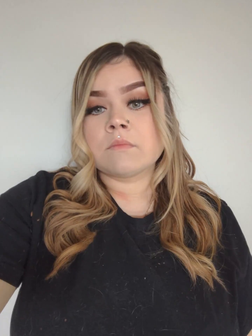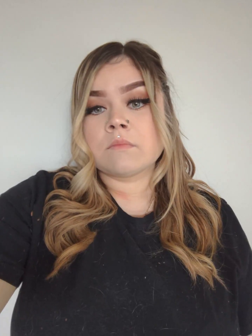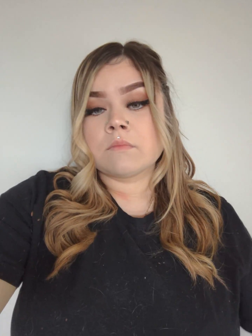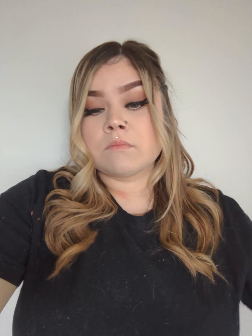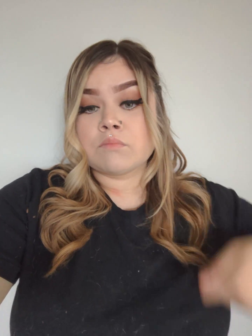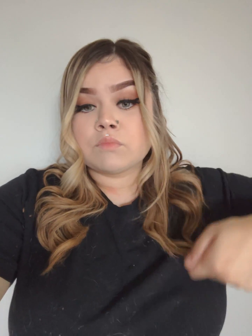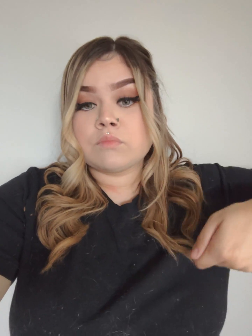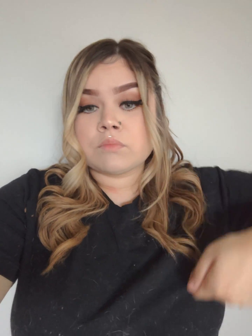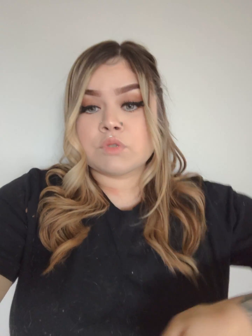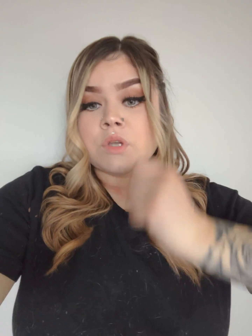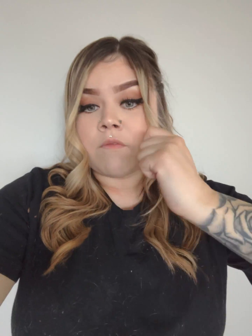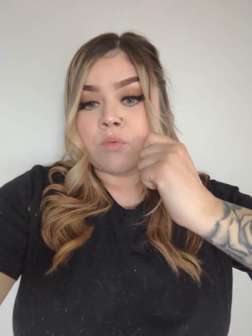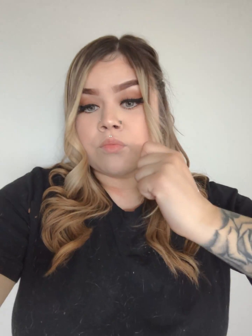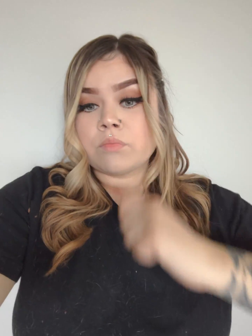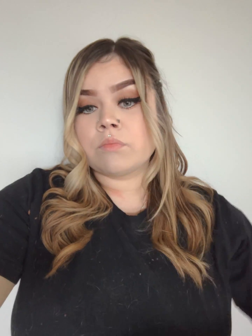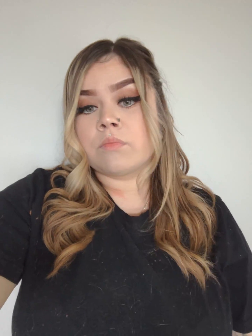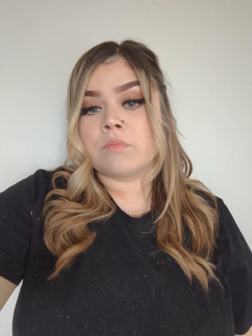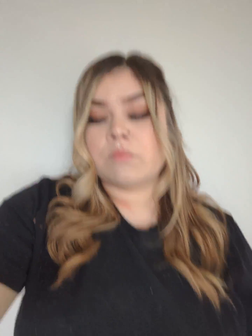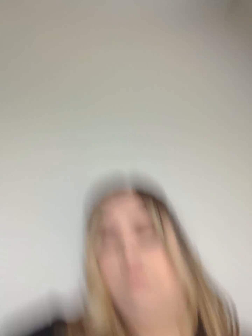shovel